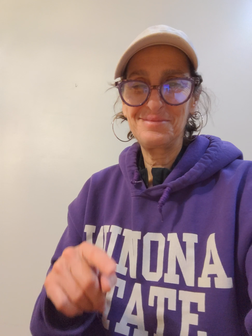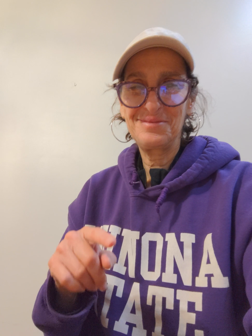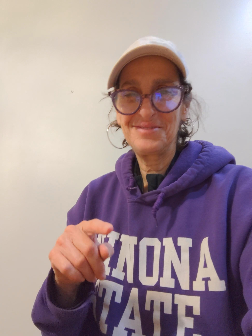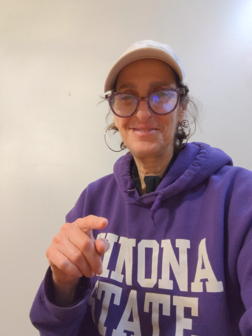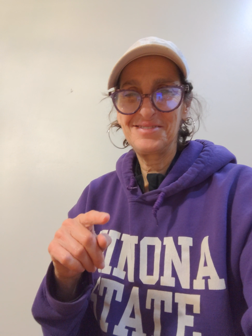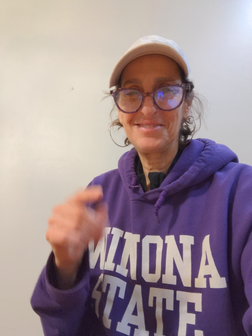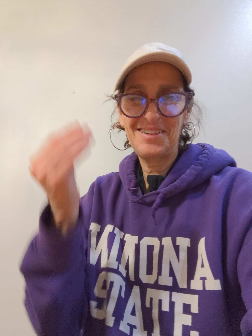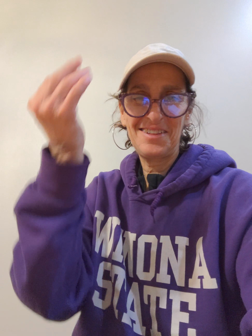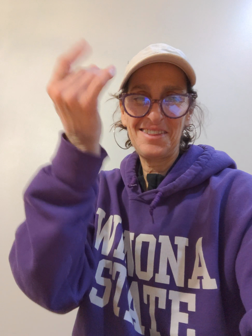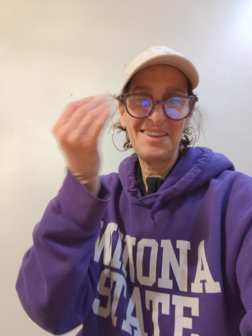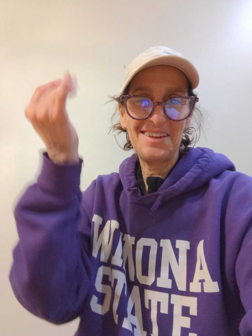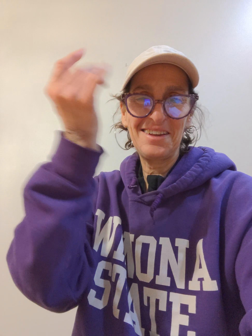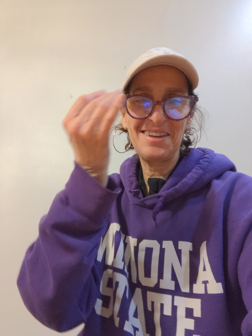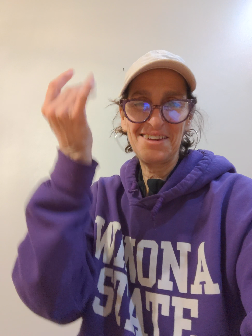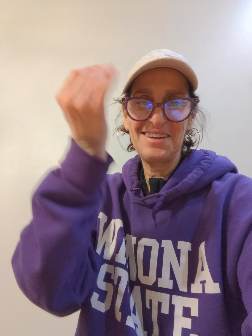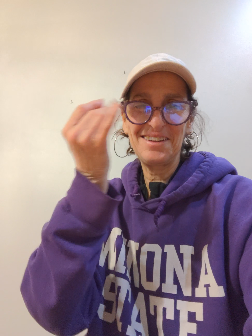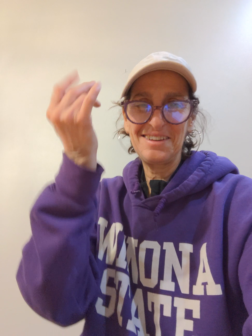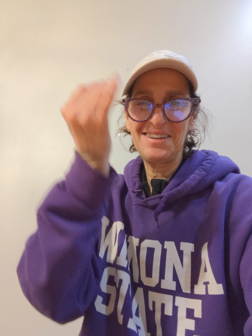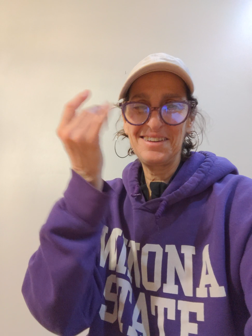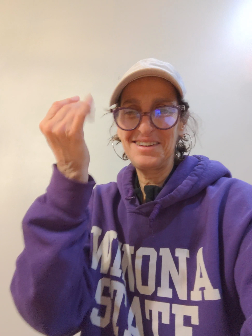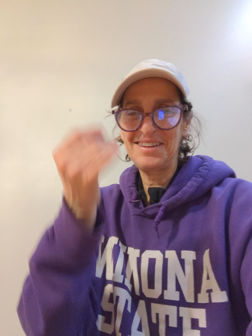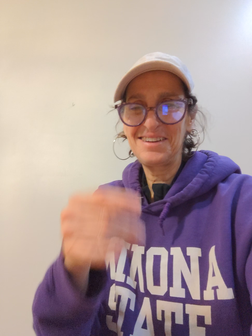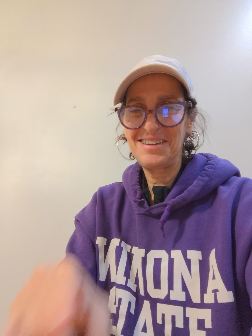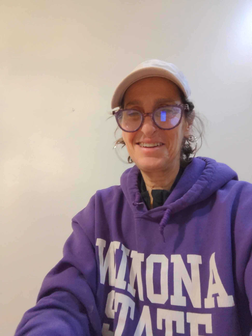think